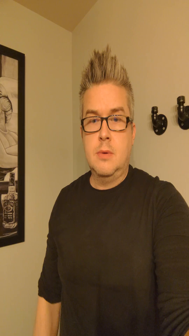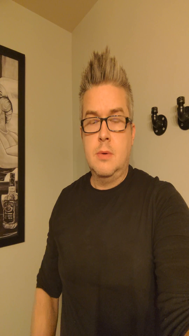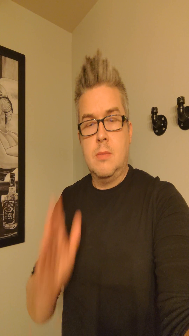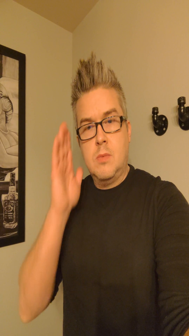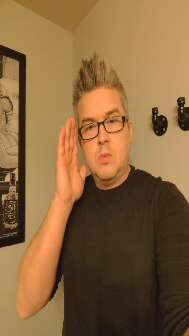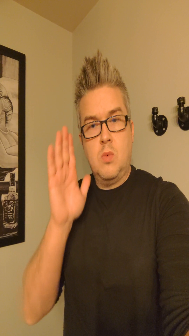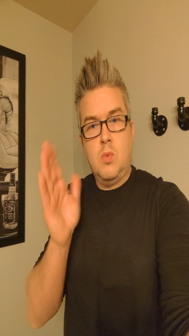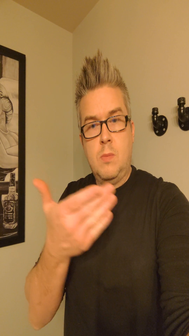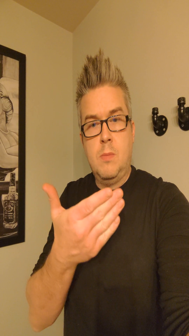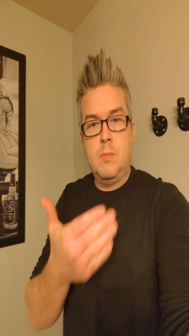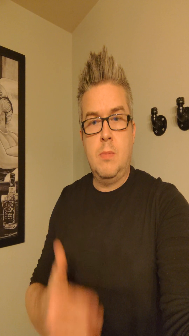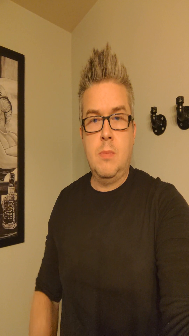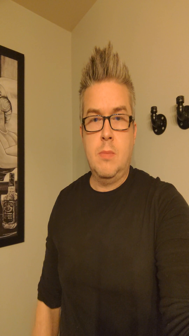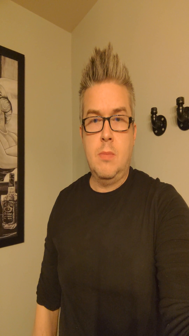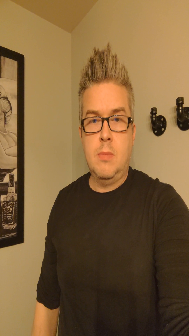bedroom